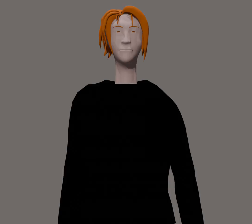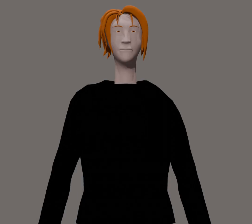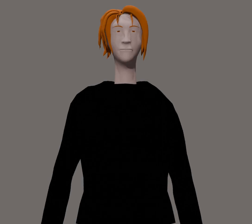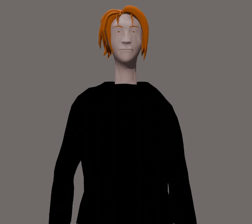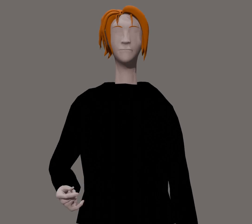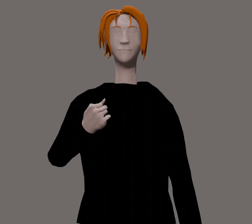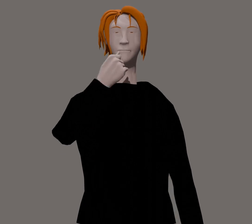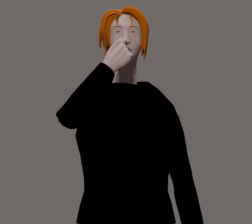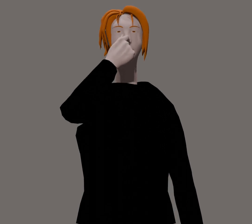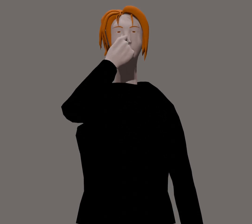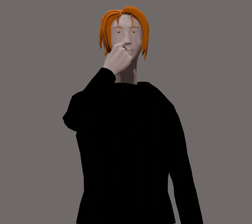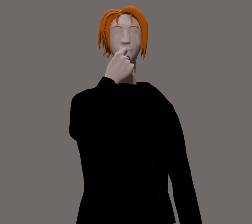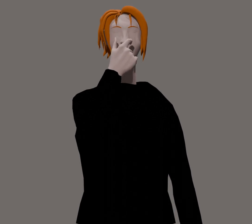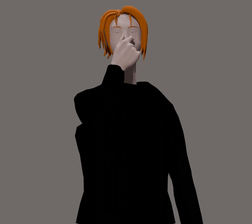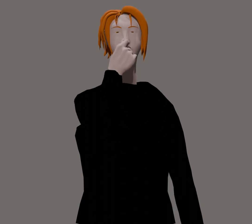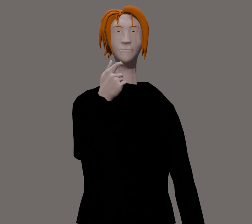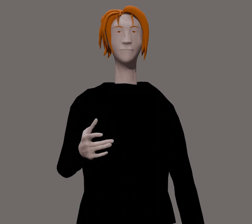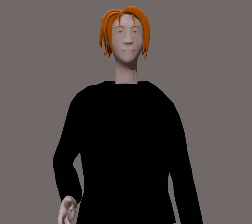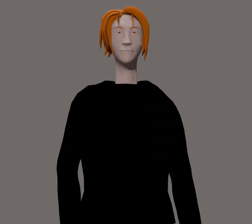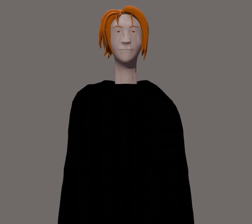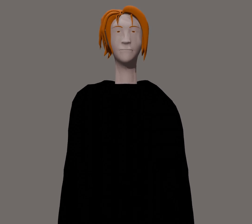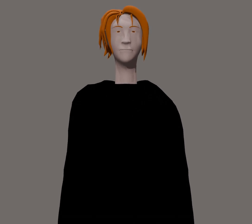Cold Virus